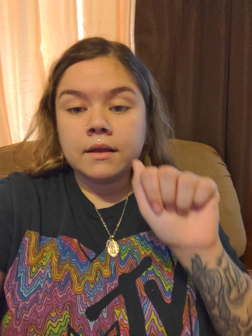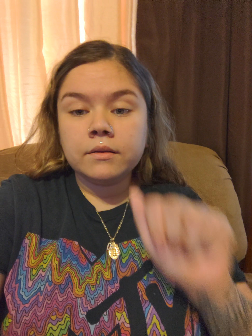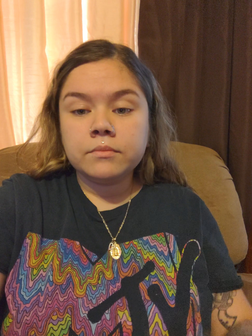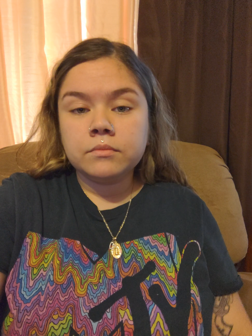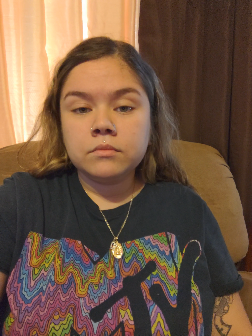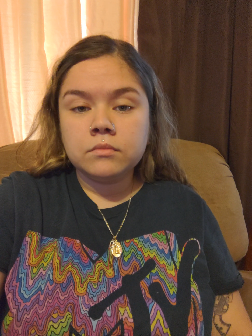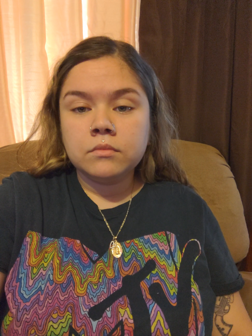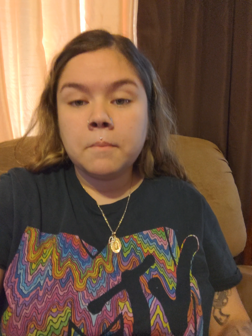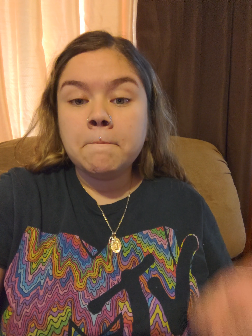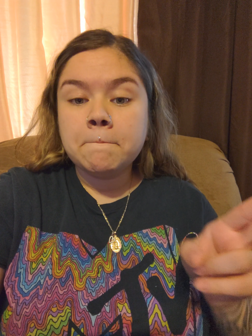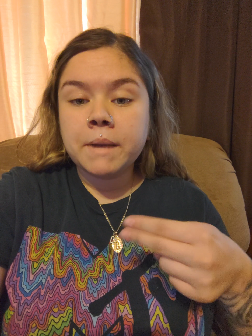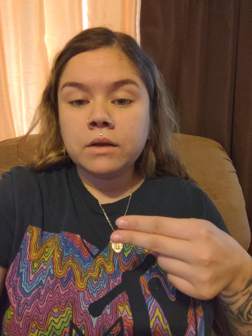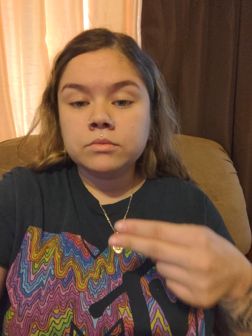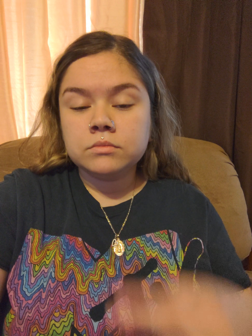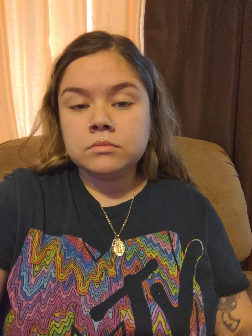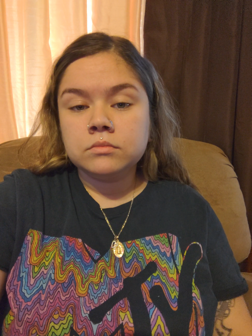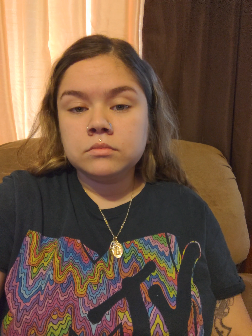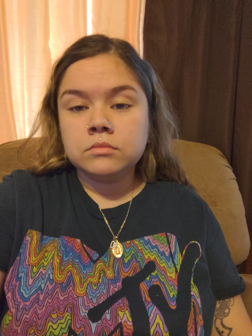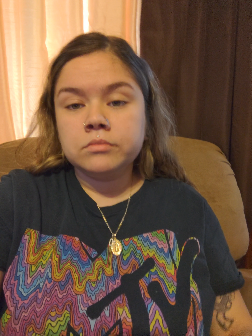belt